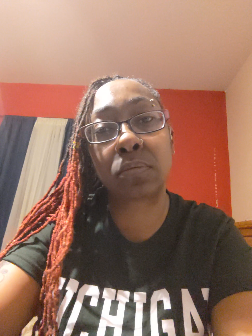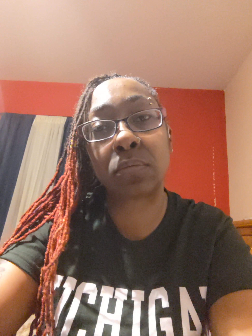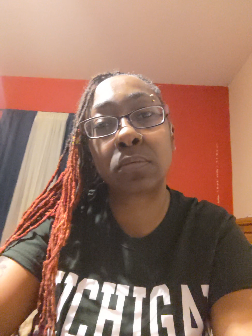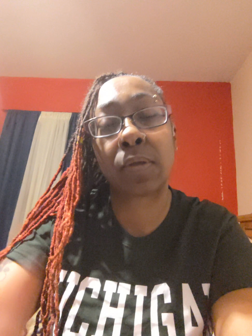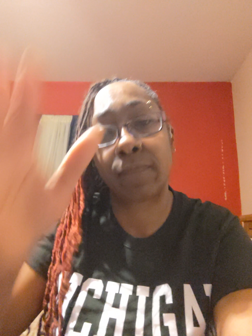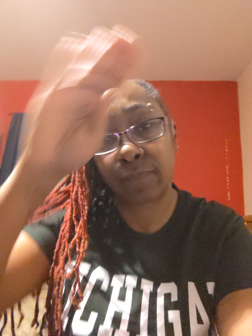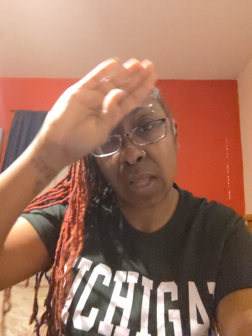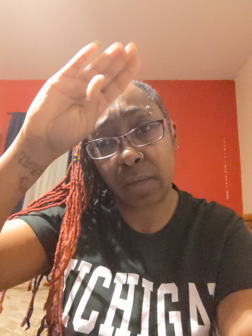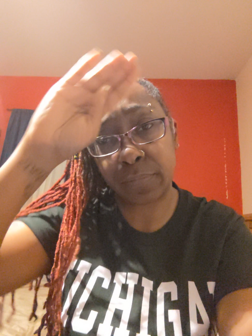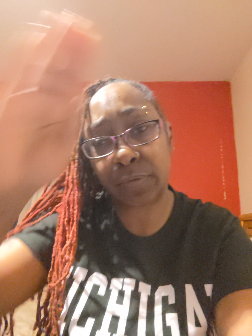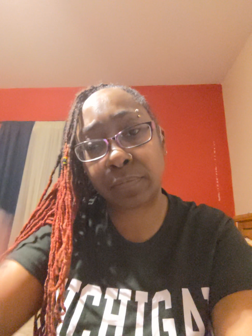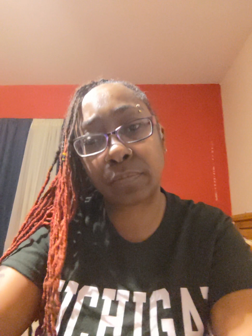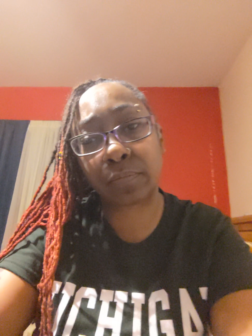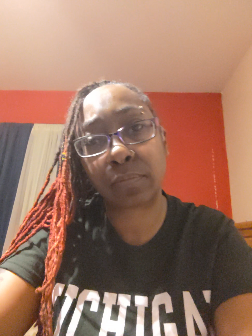fireman